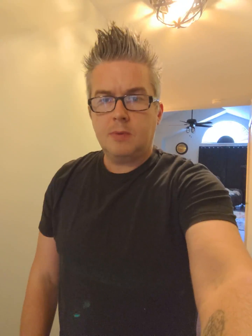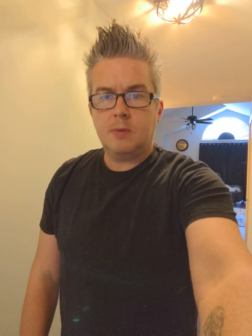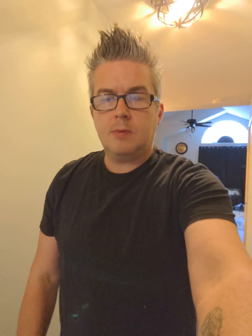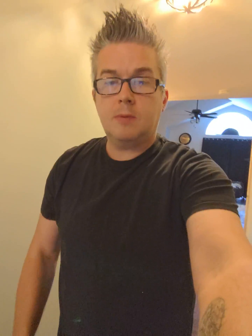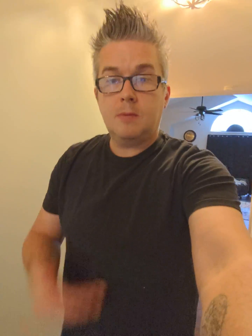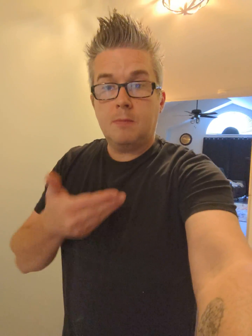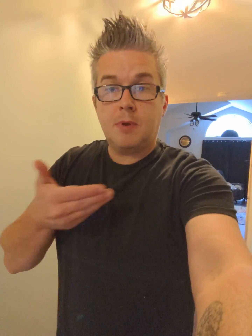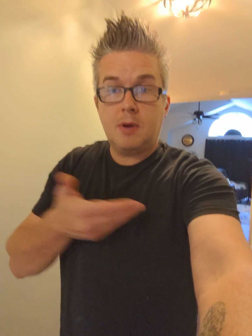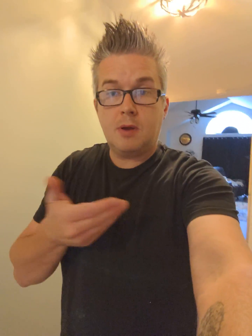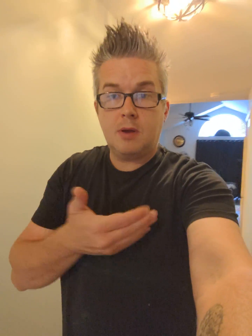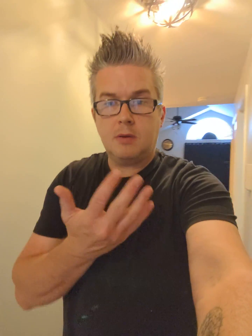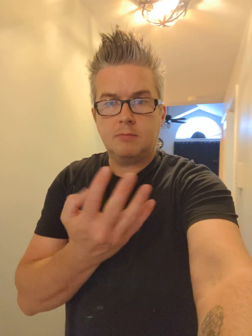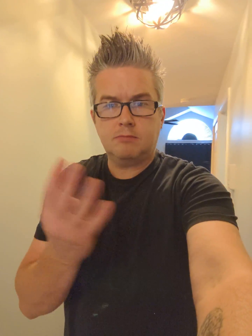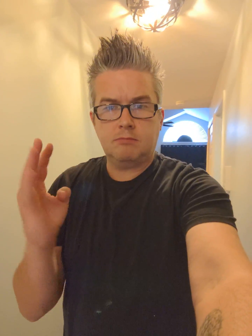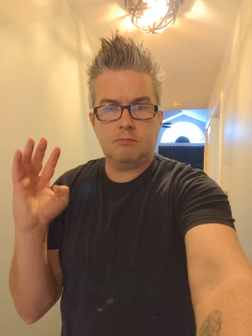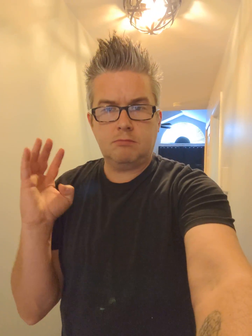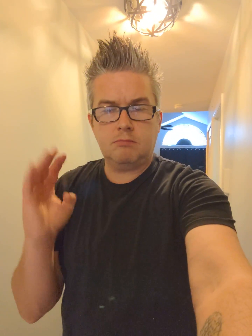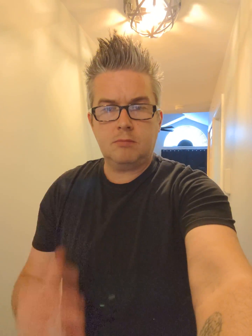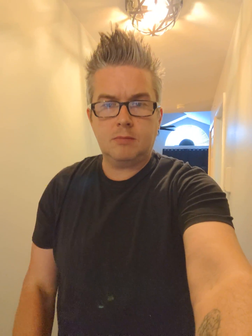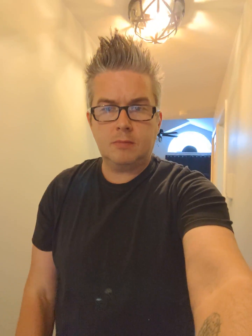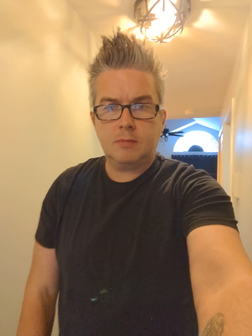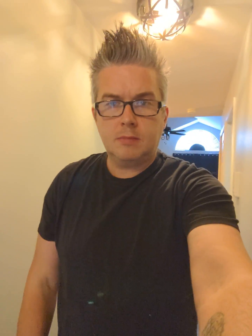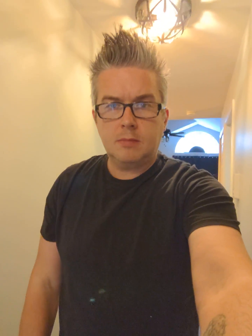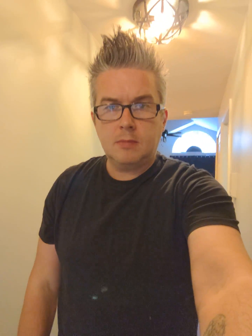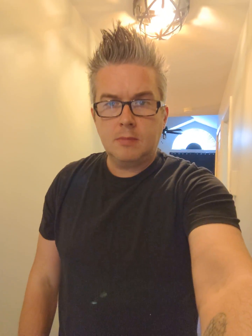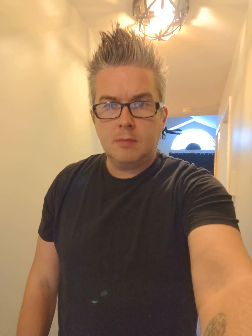crib